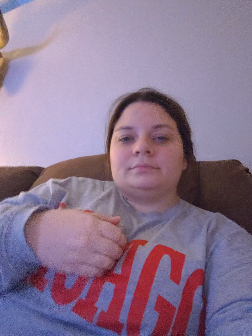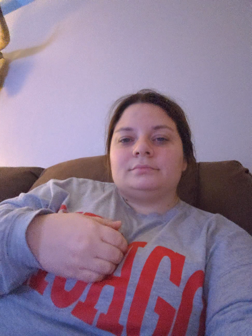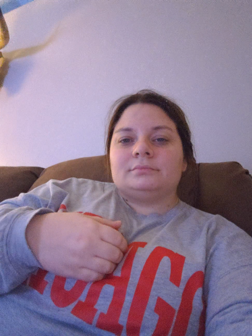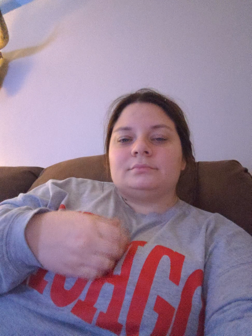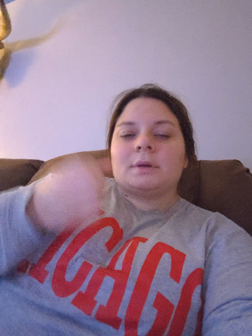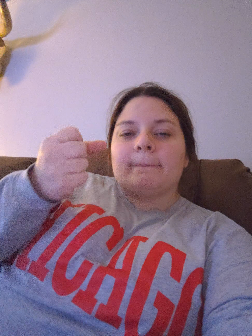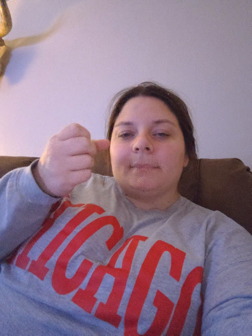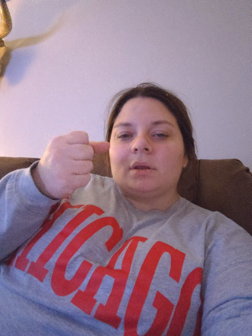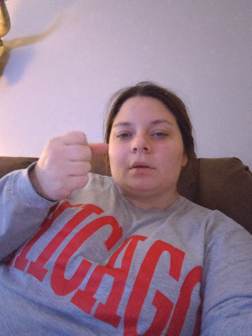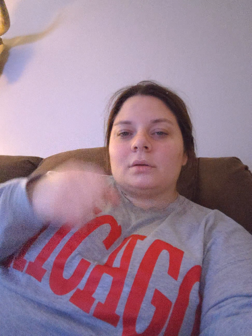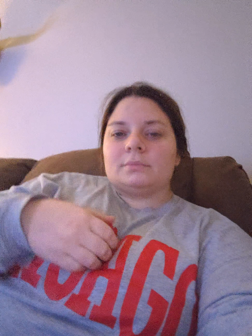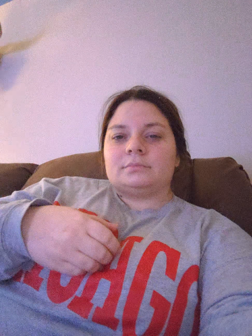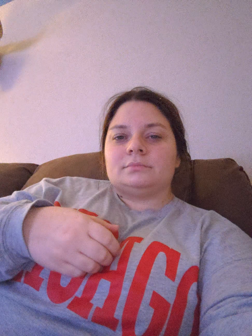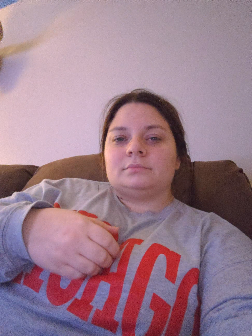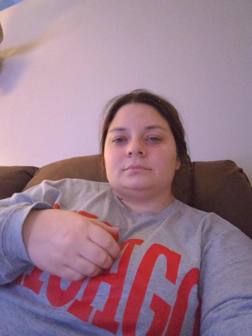milk